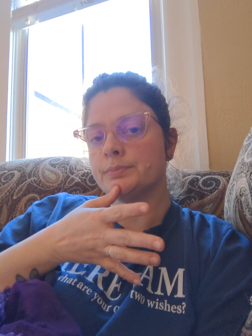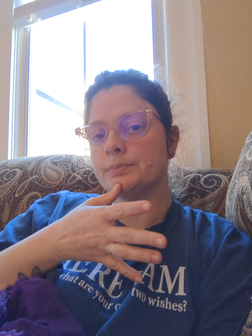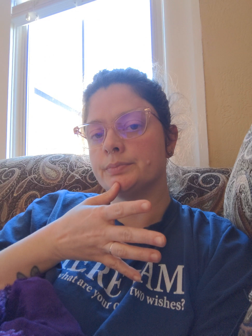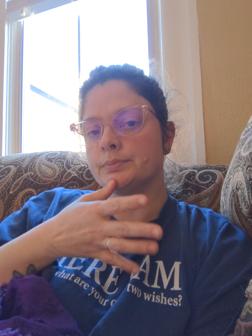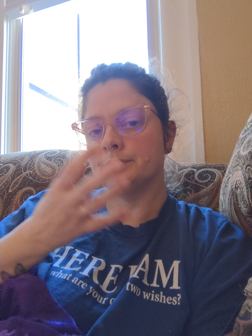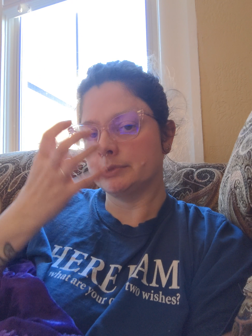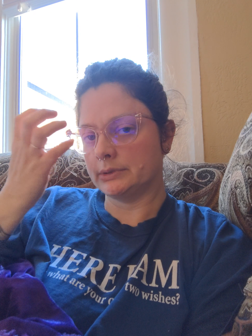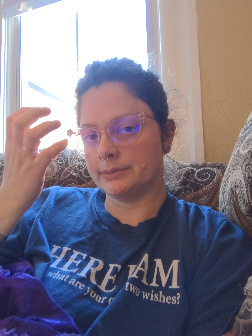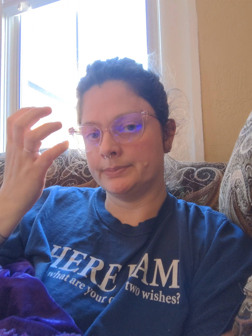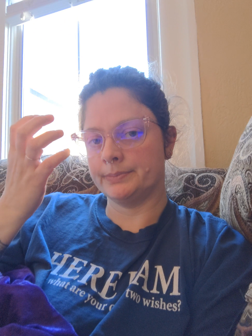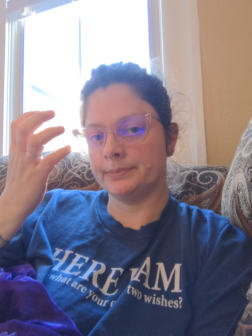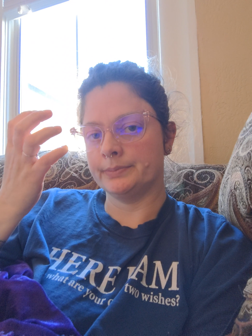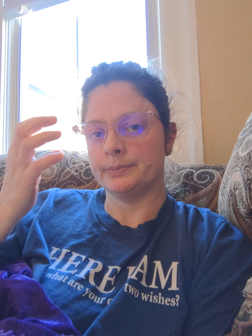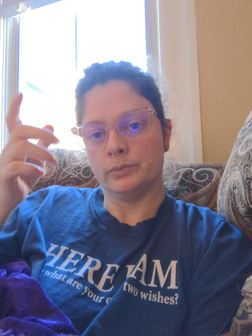mad